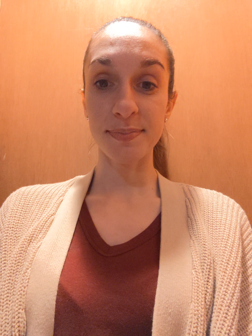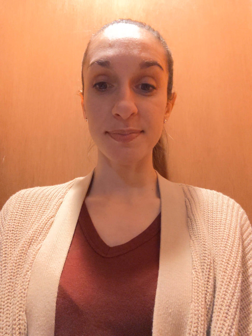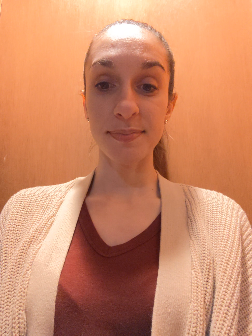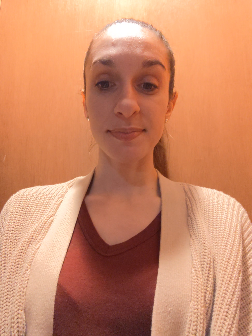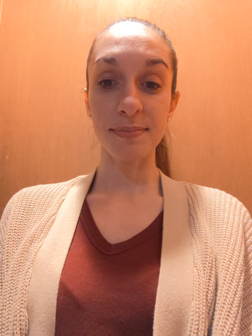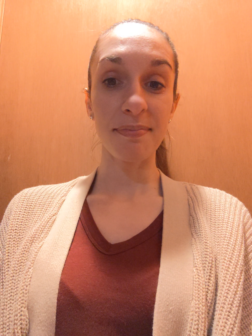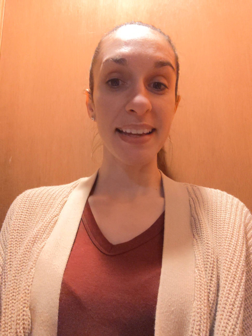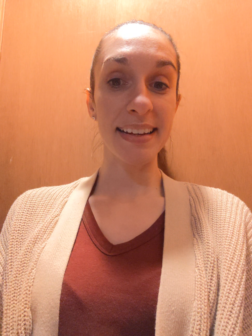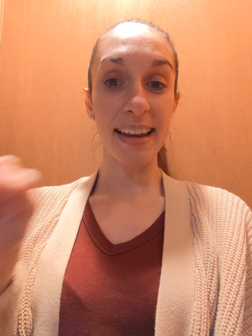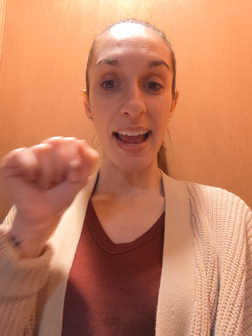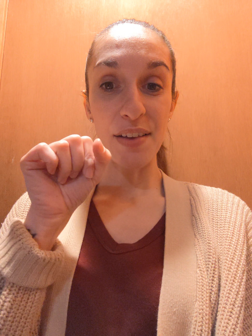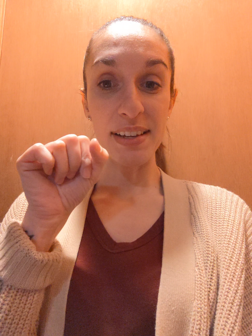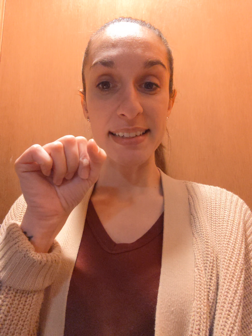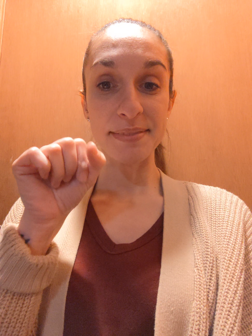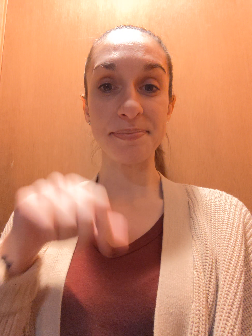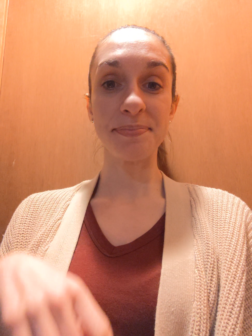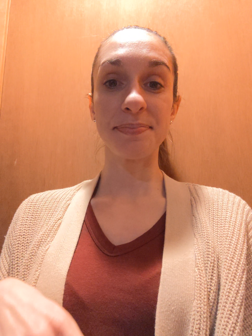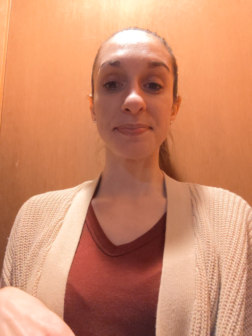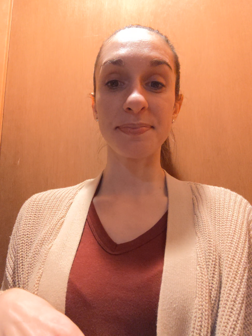carrot